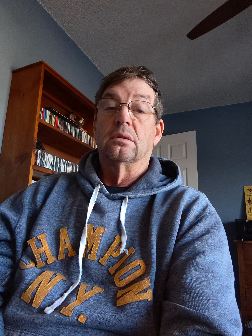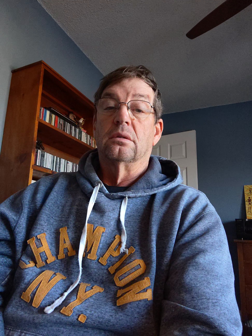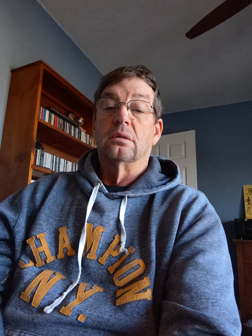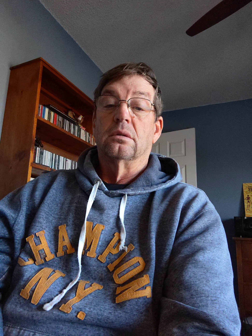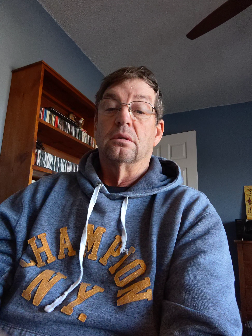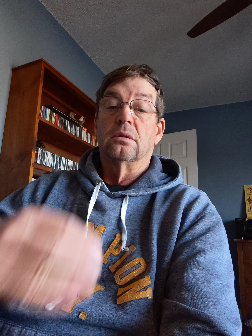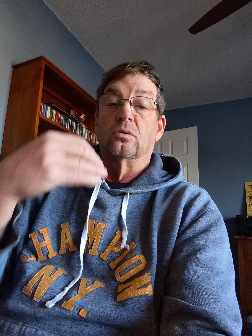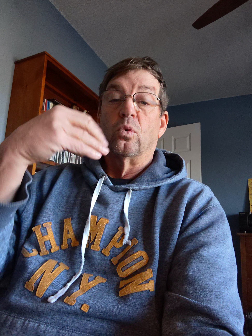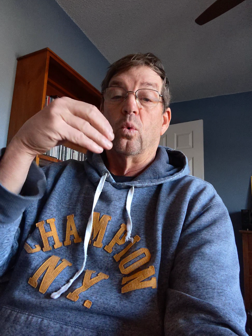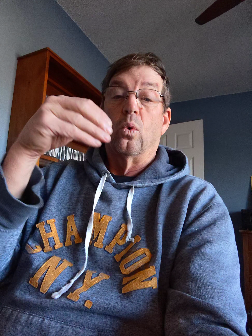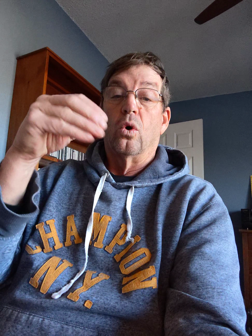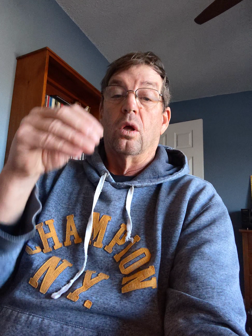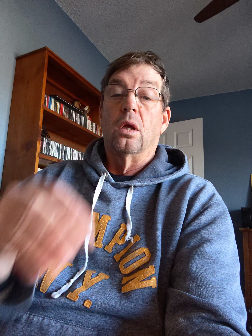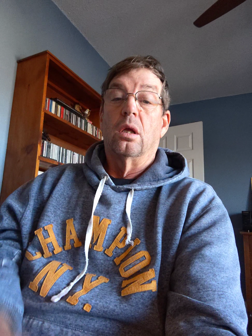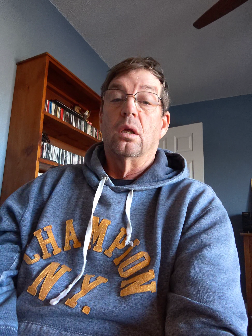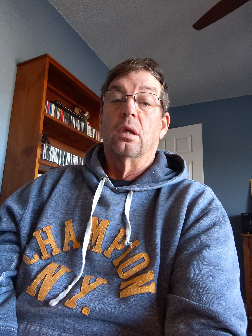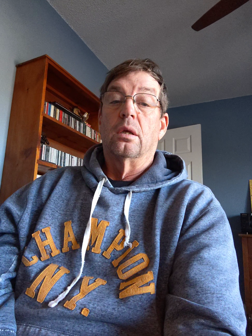store